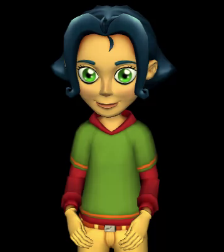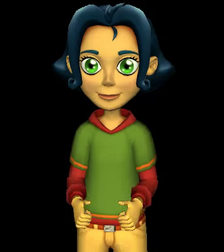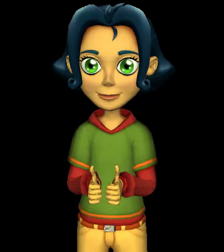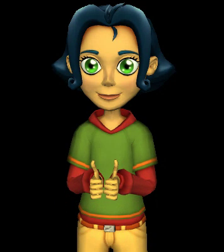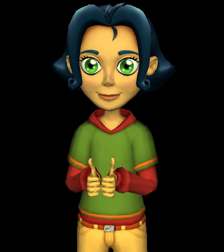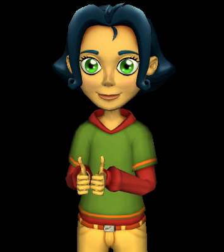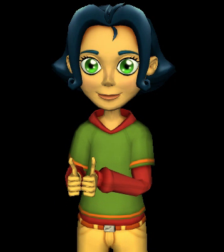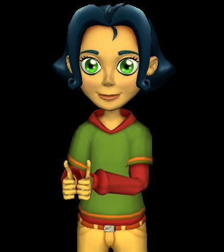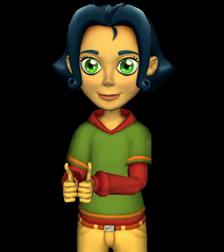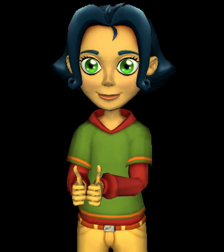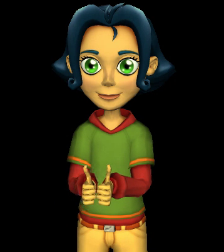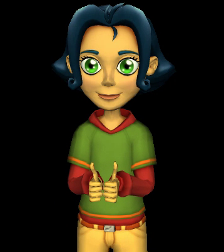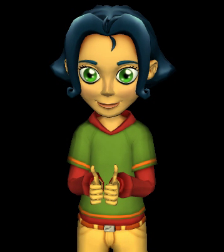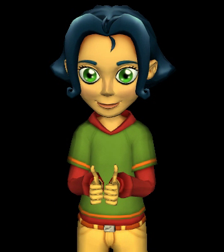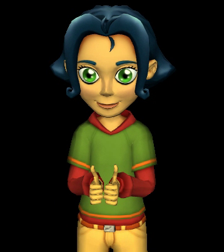معا